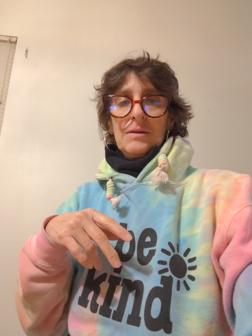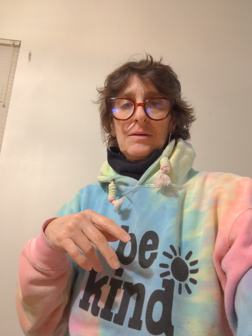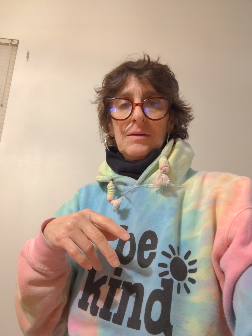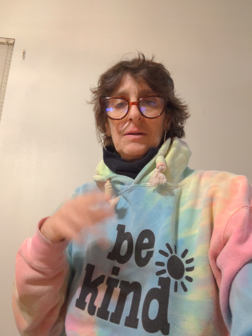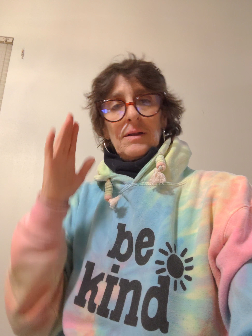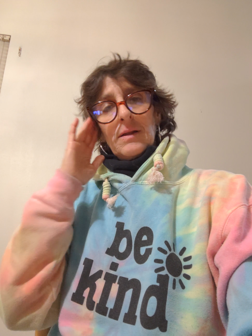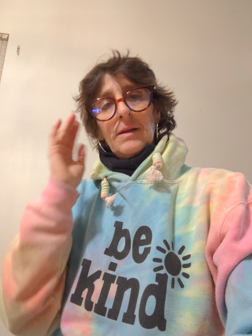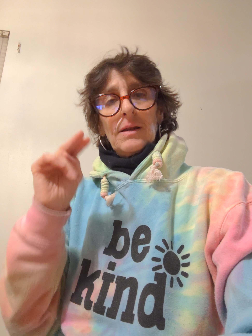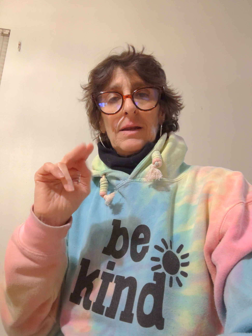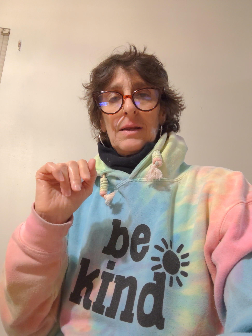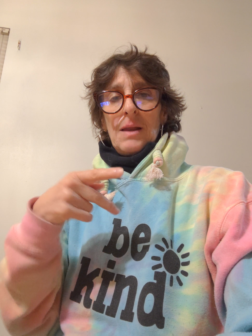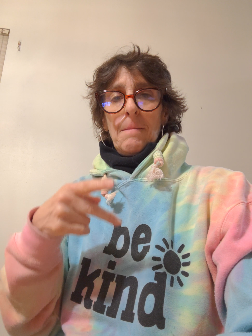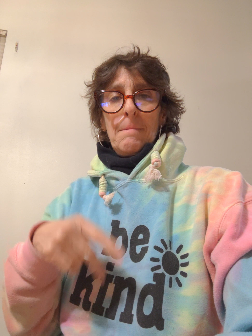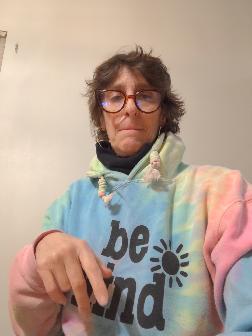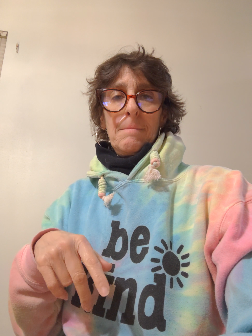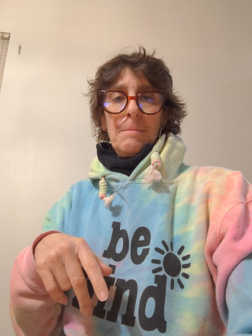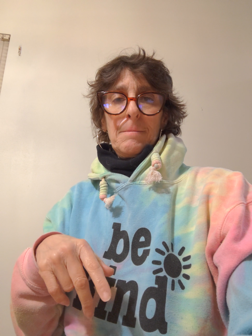nap